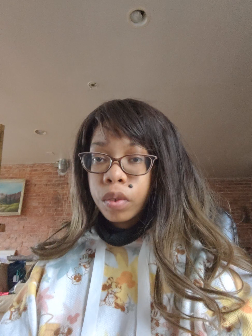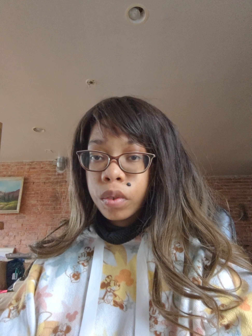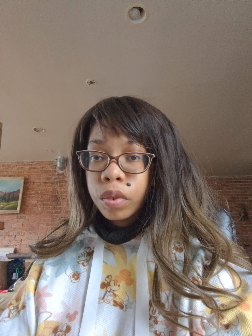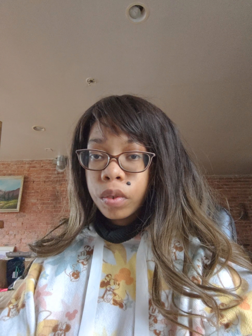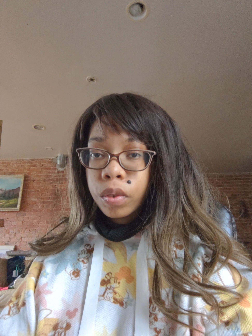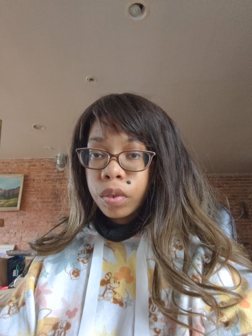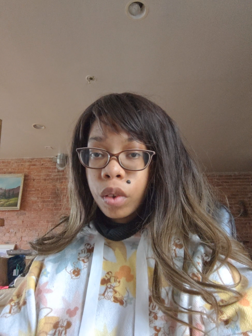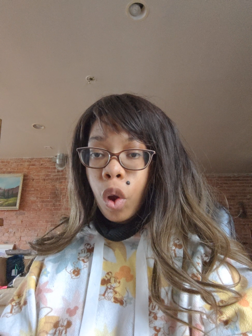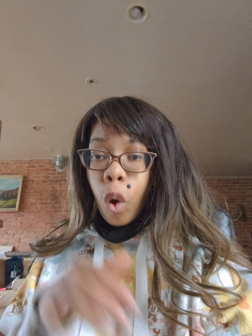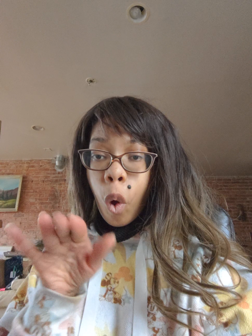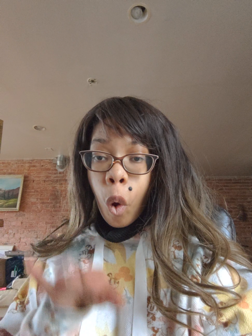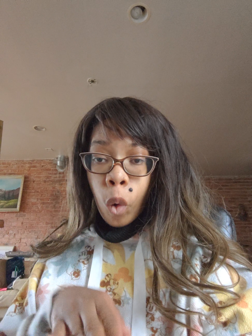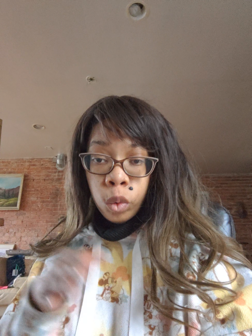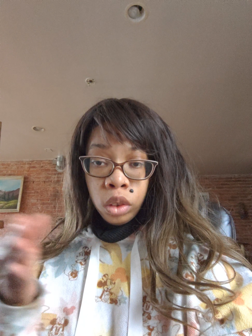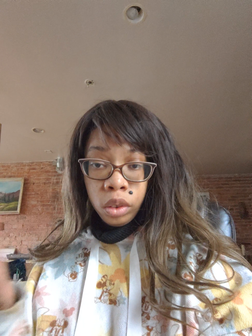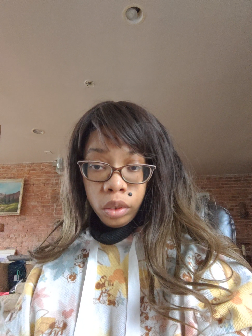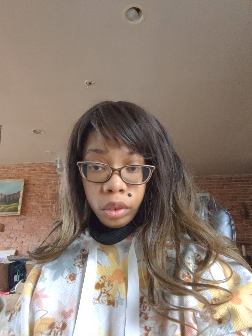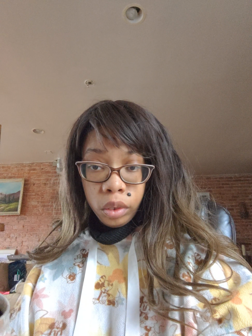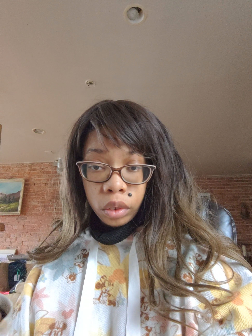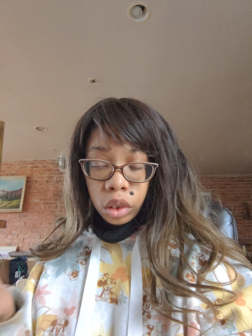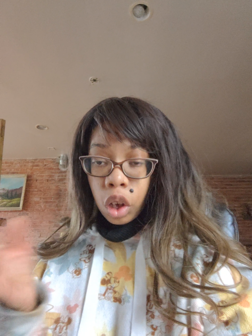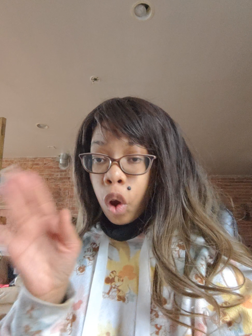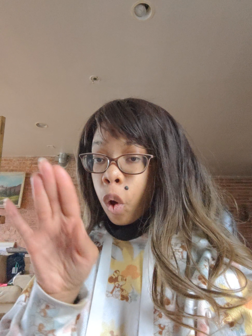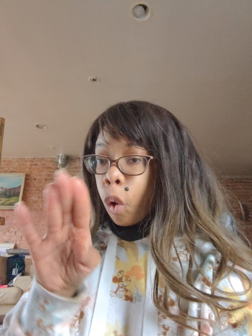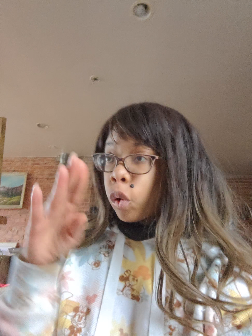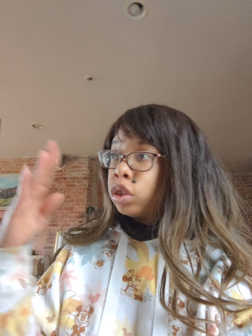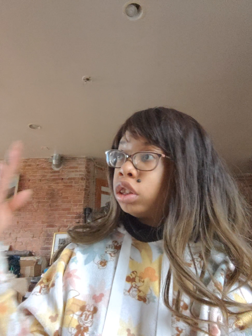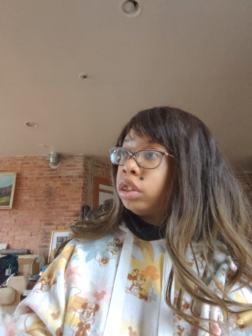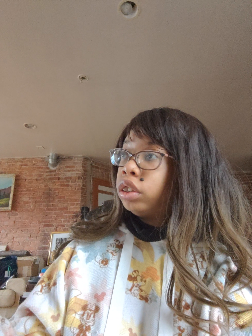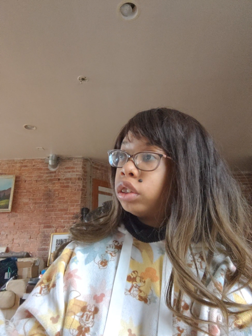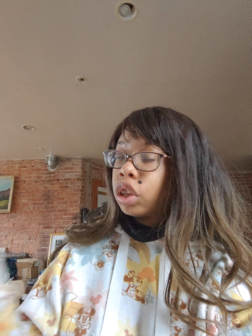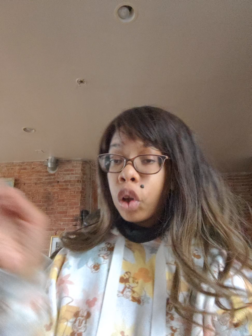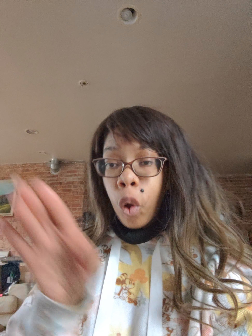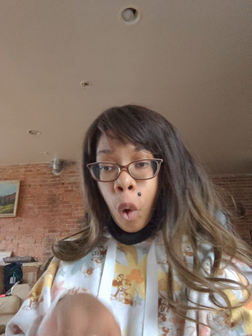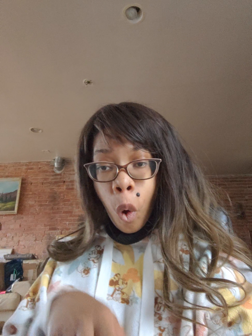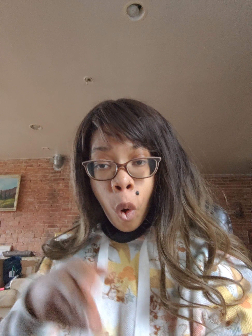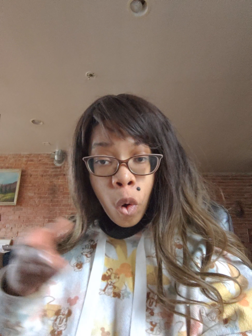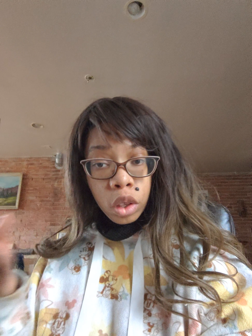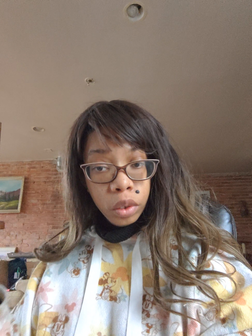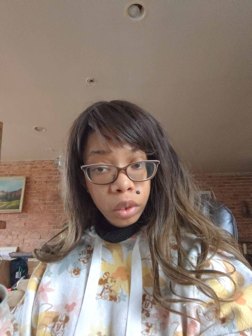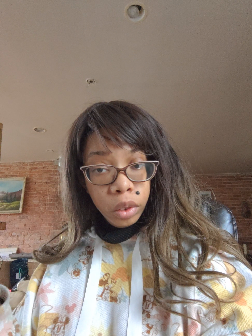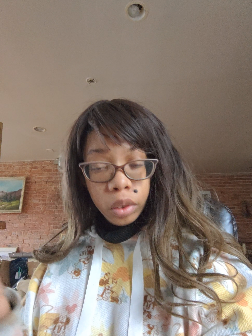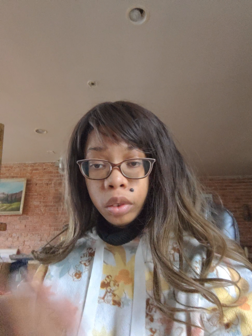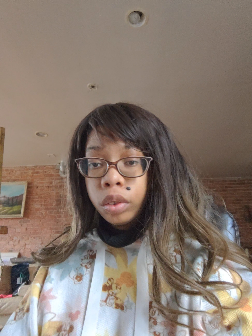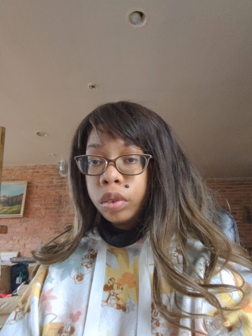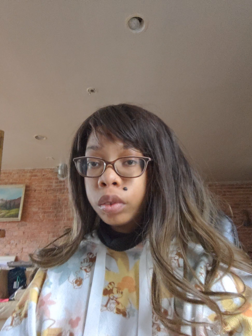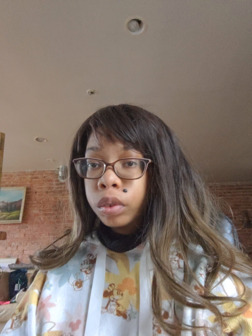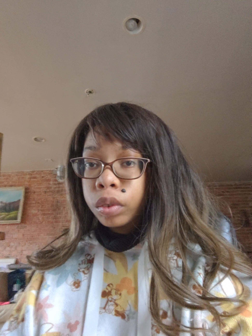open